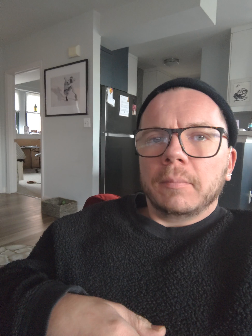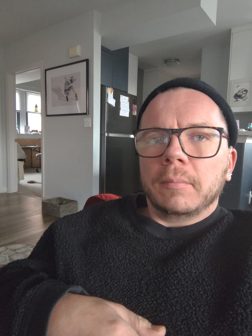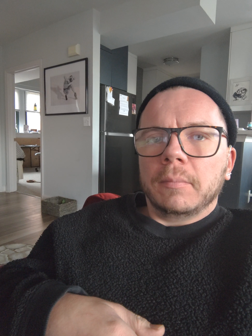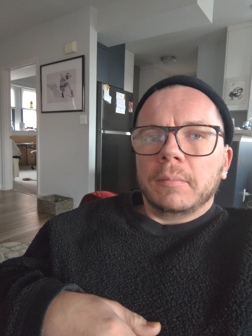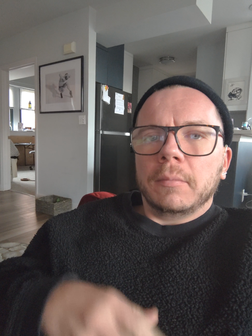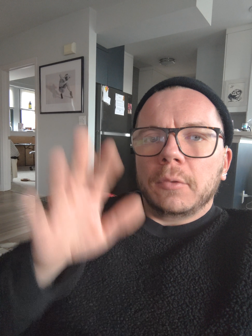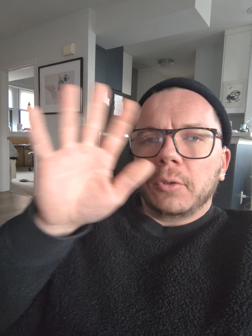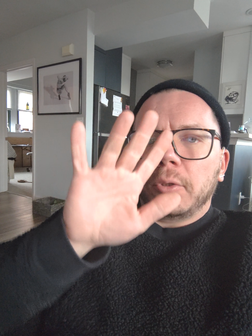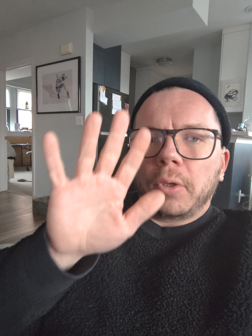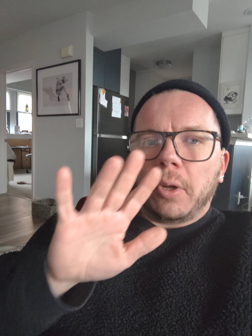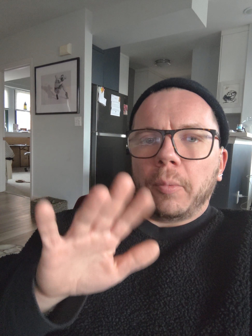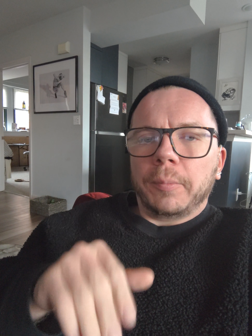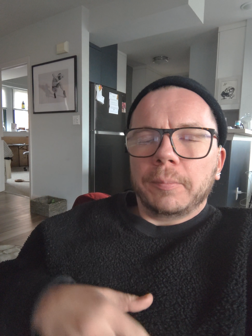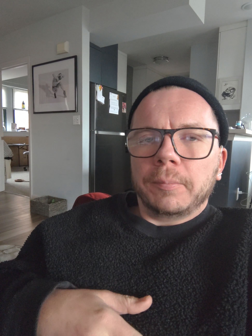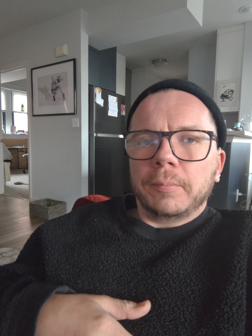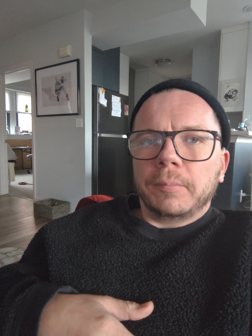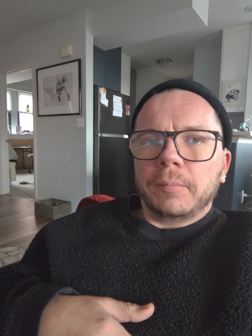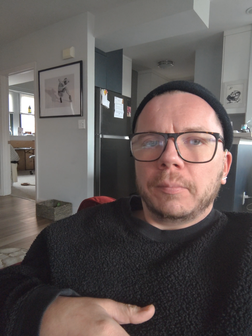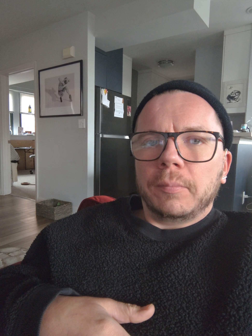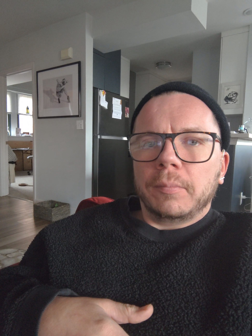snow